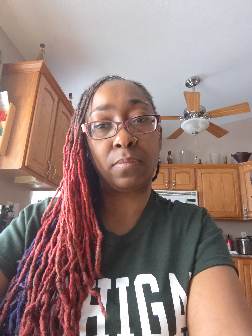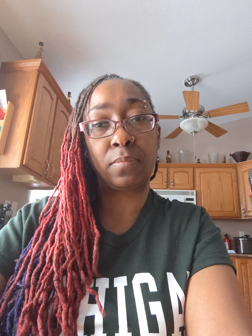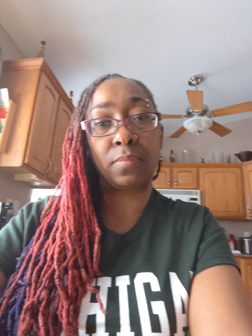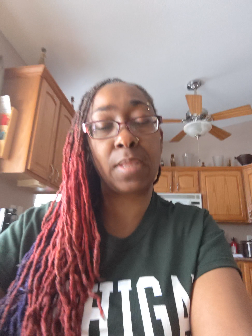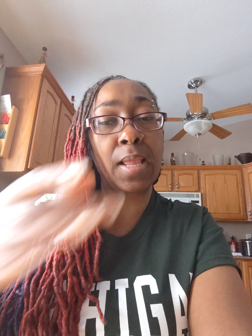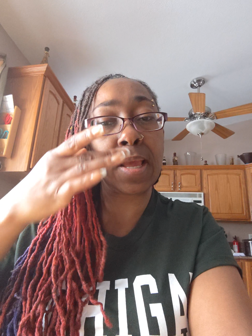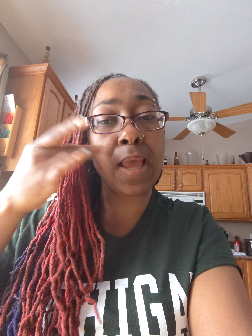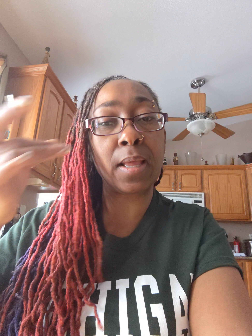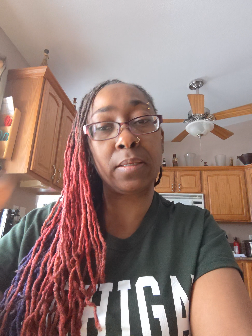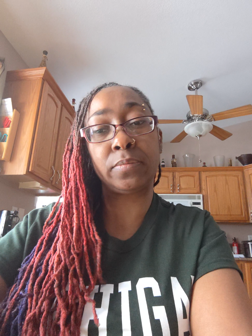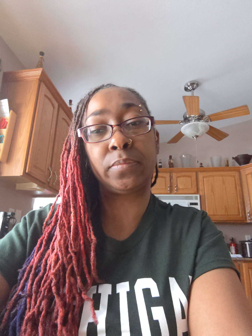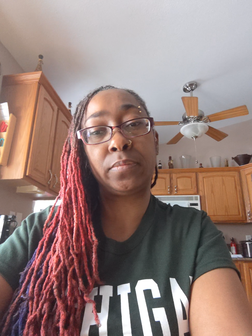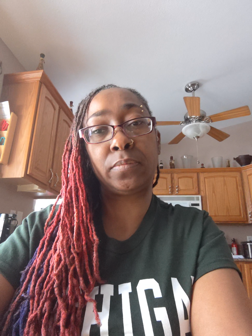cat